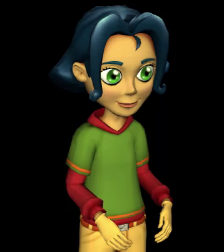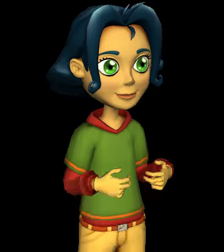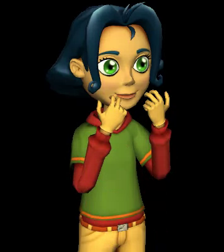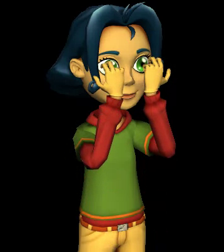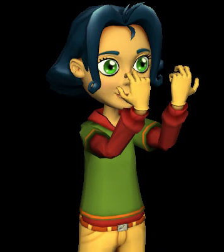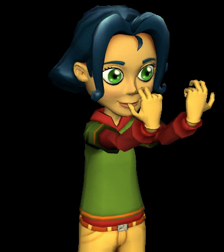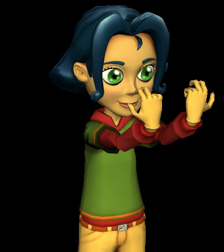معجب